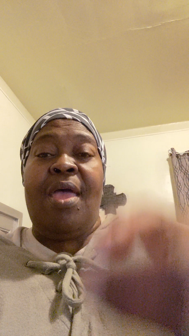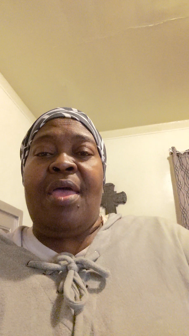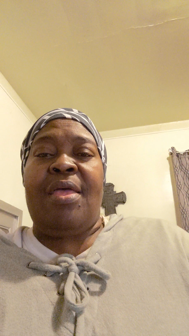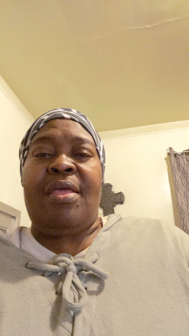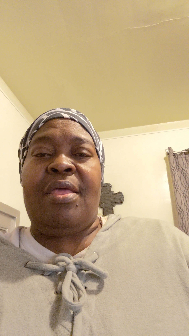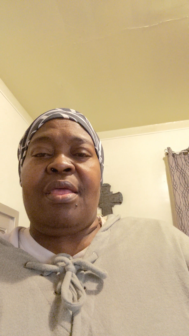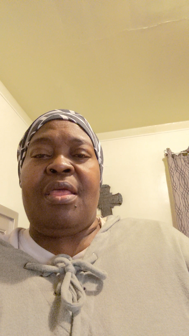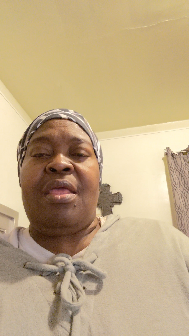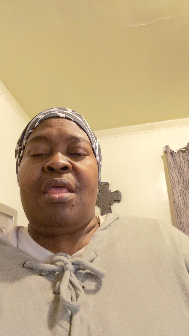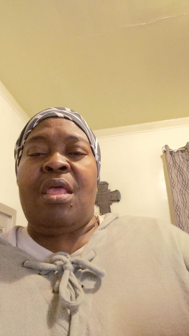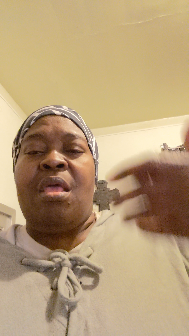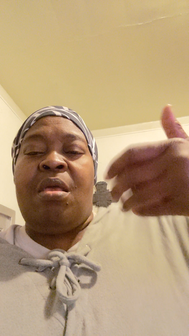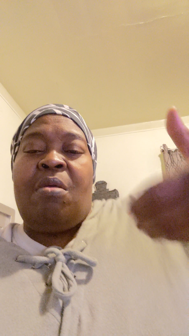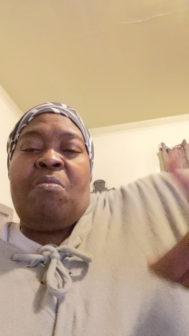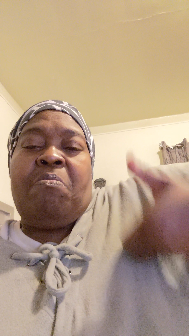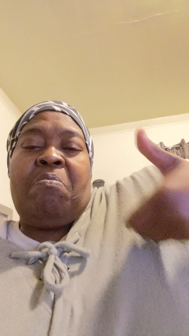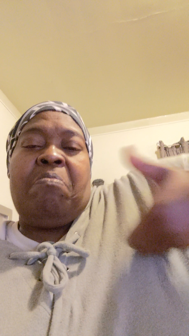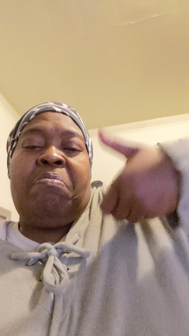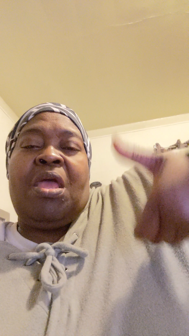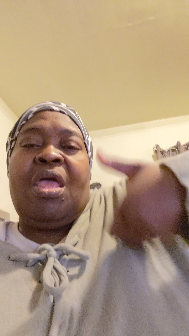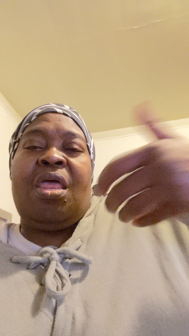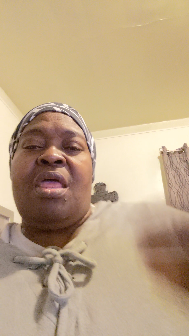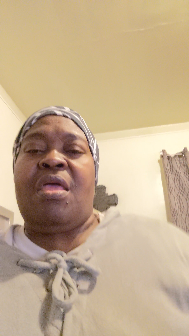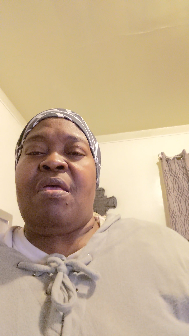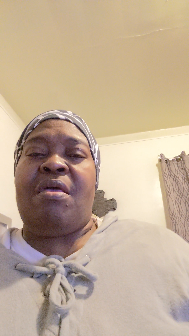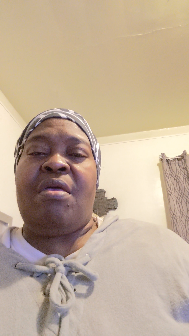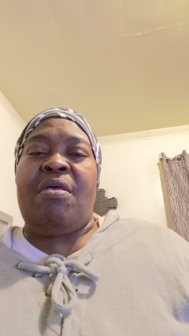monkey